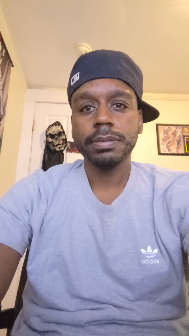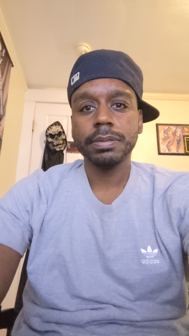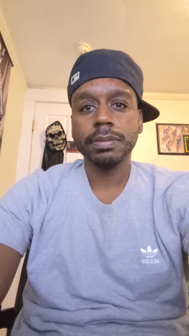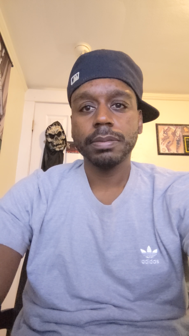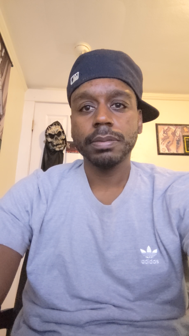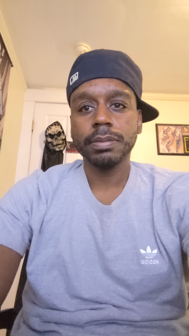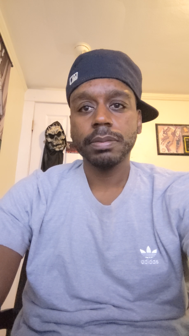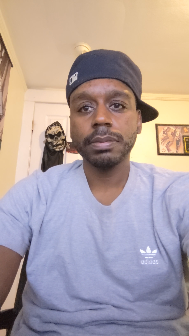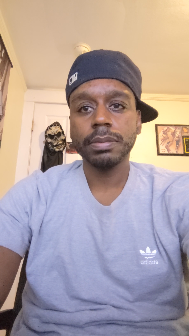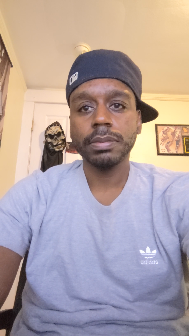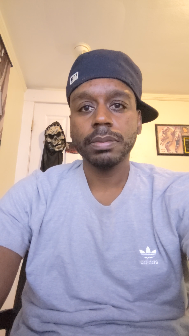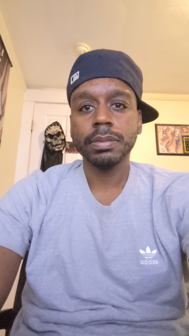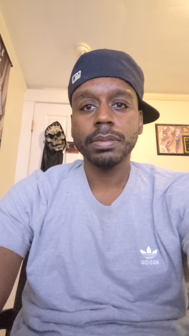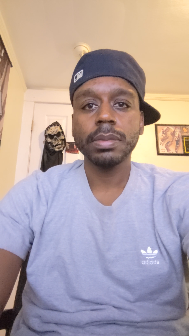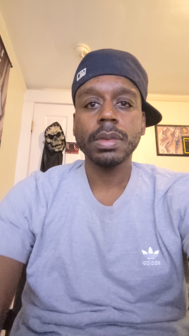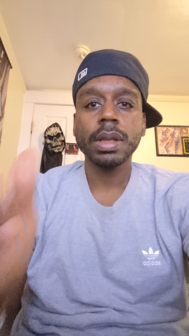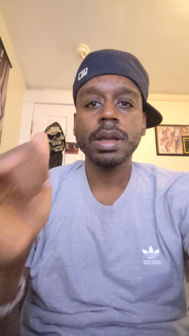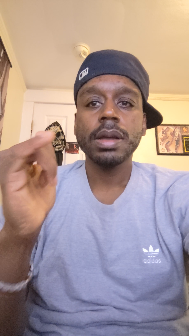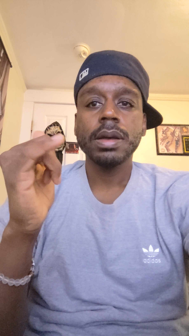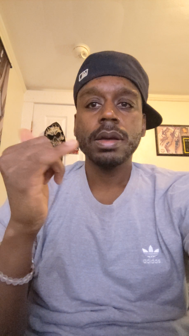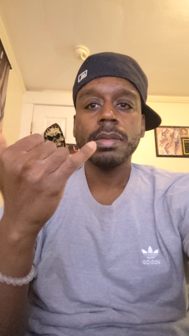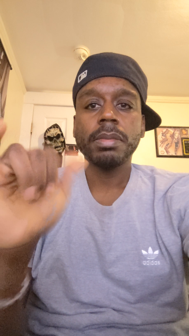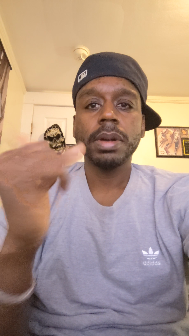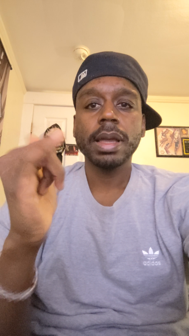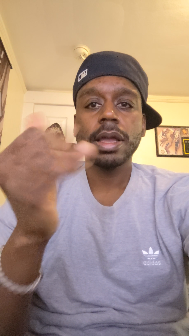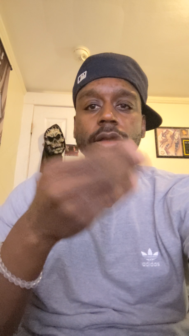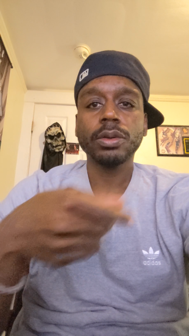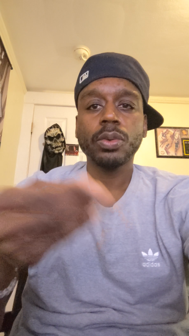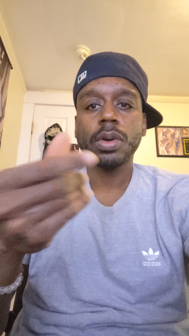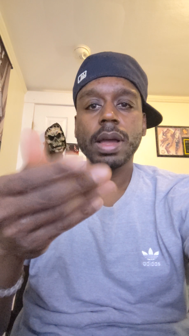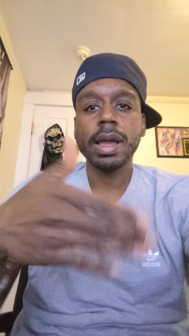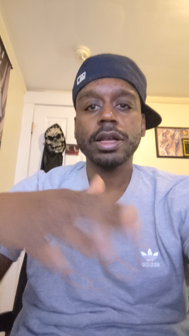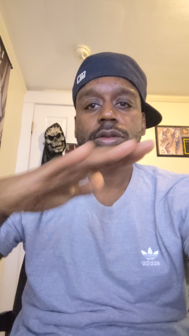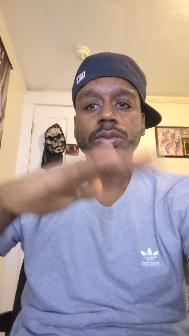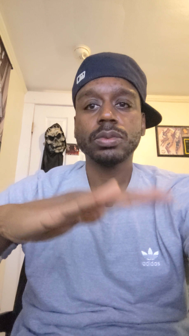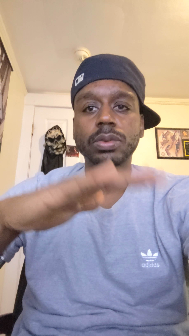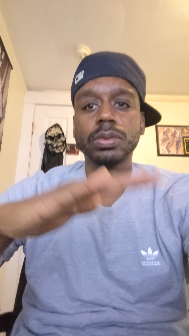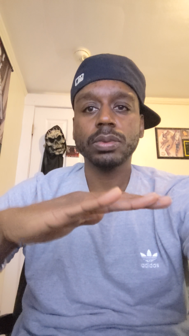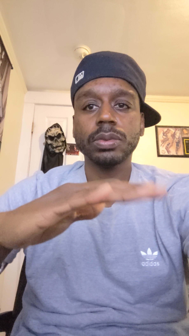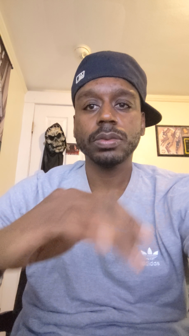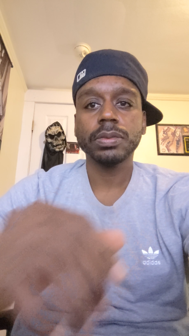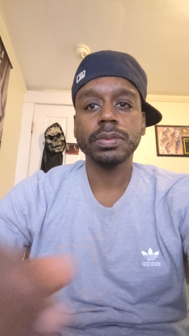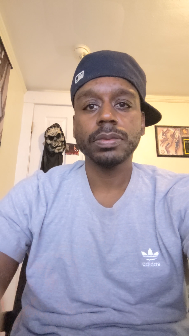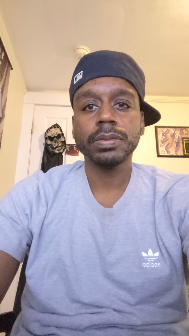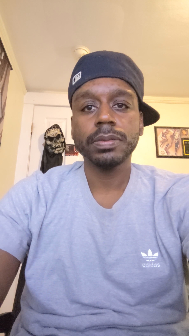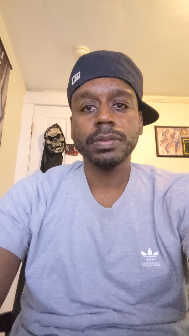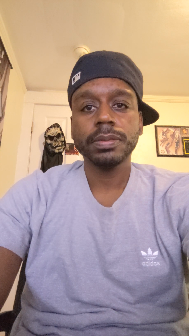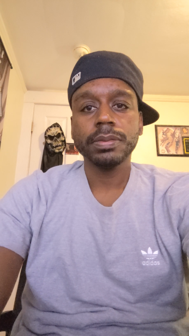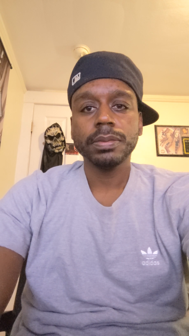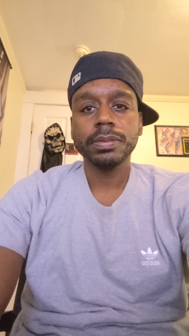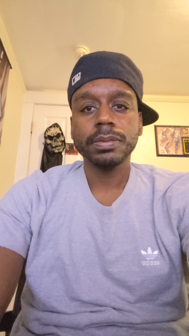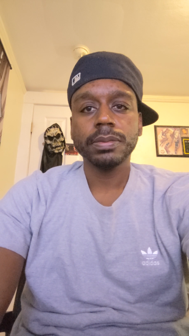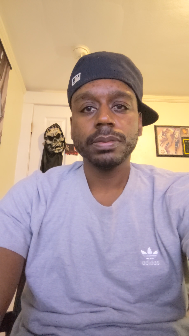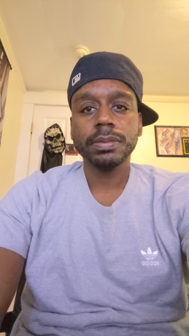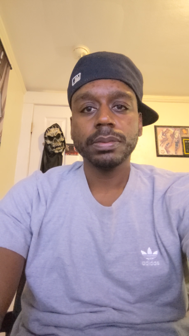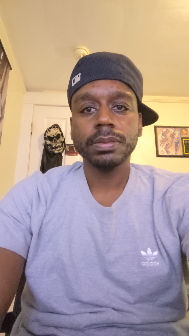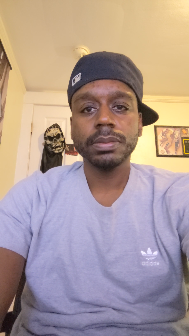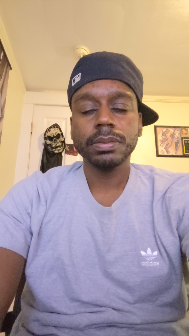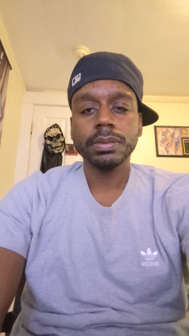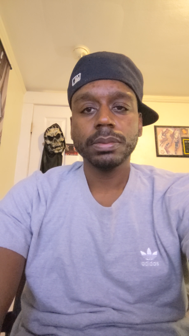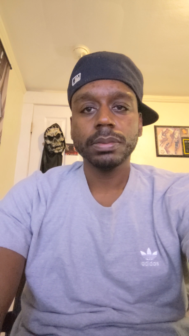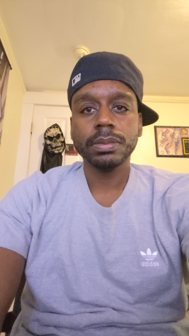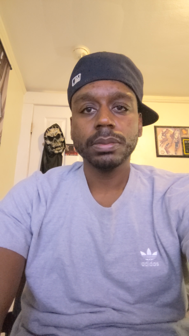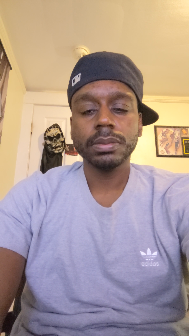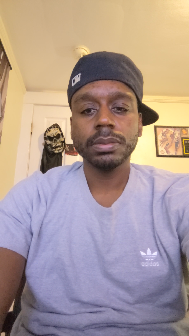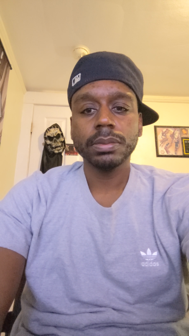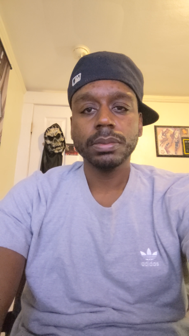playground